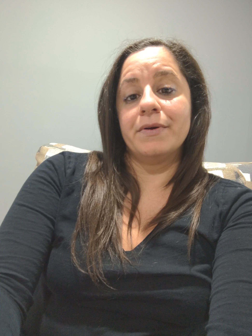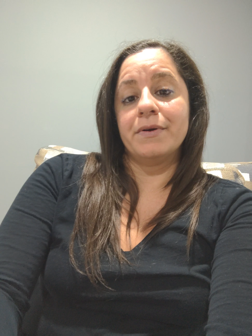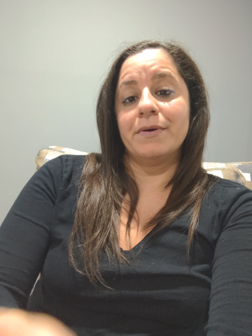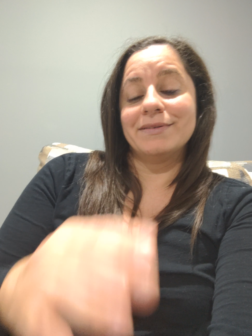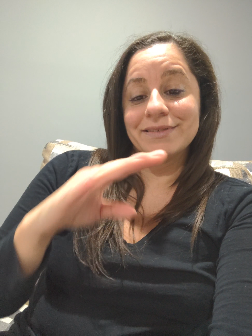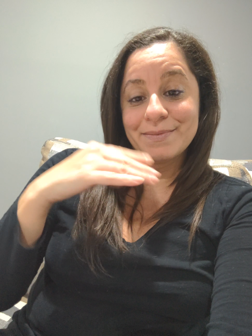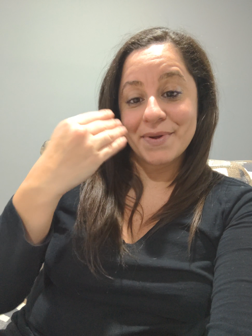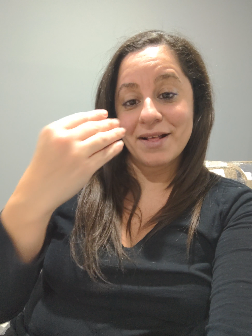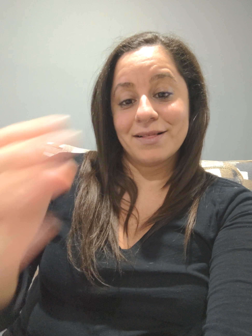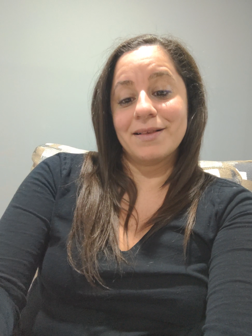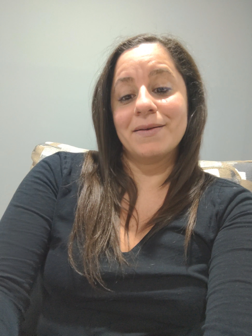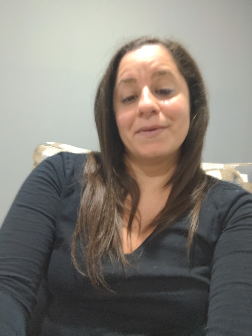smile